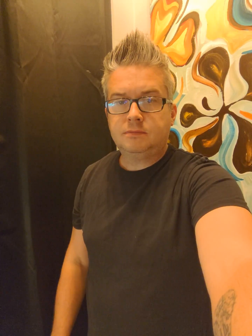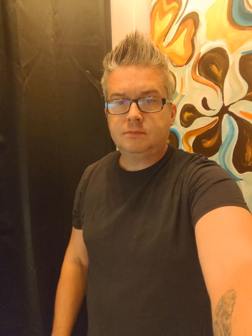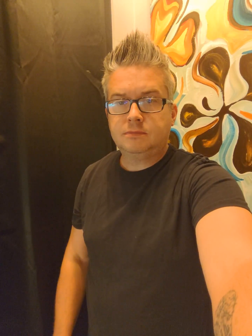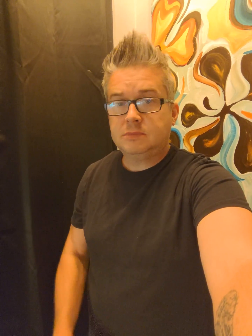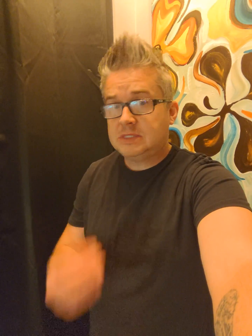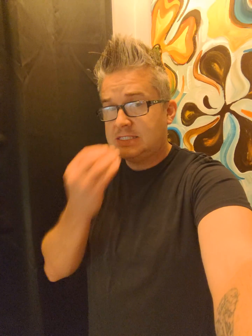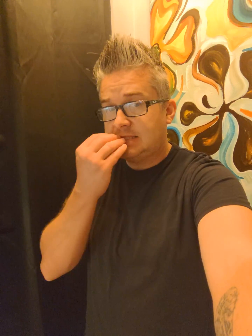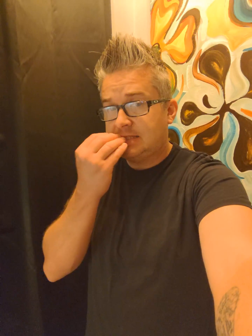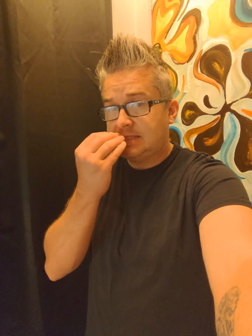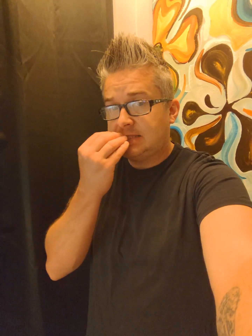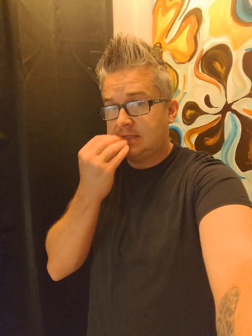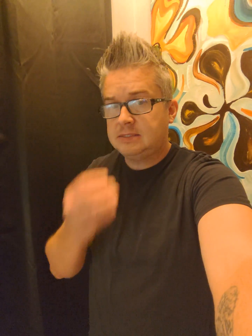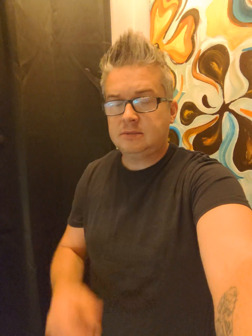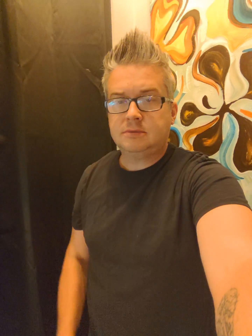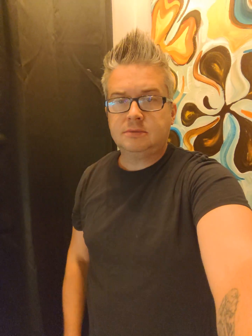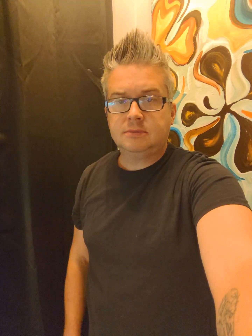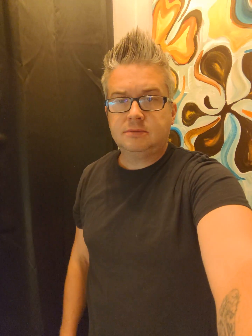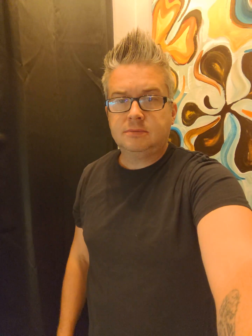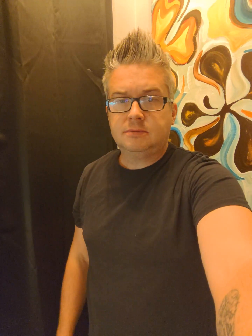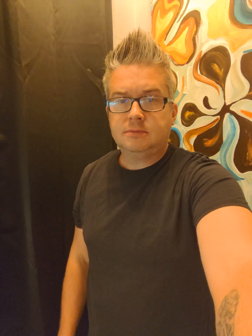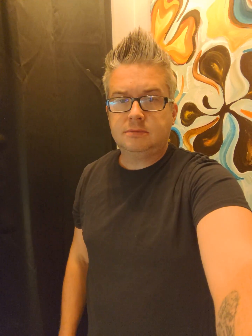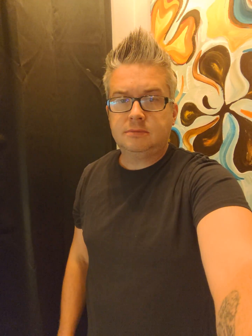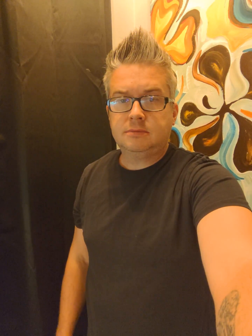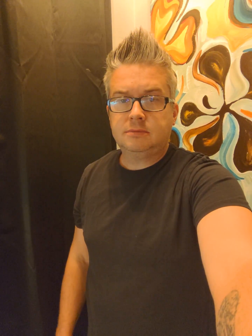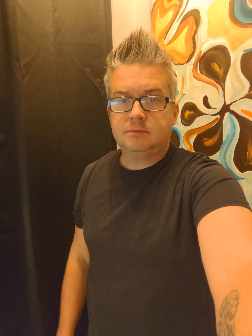eat